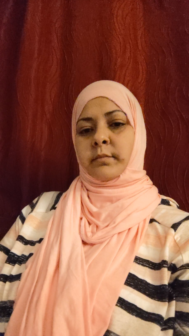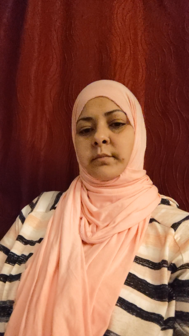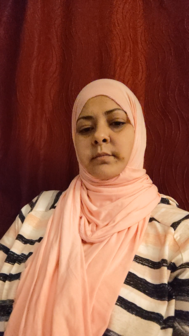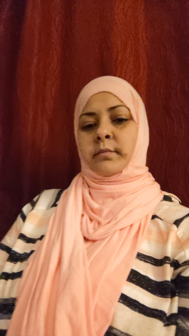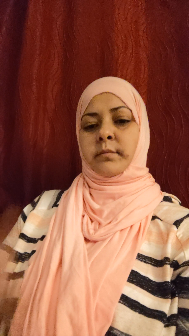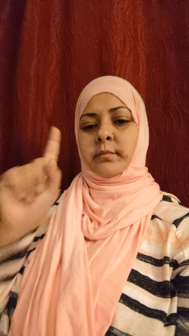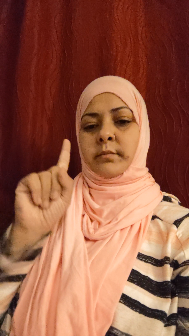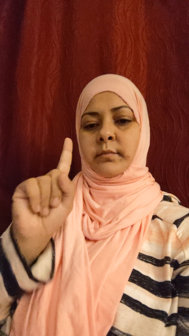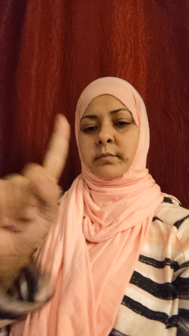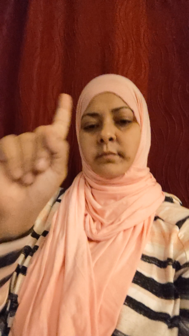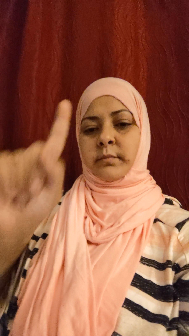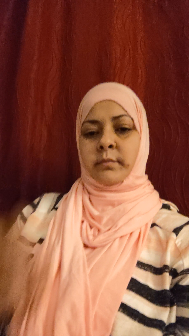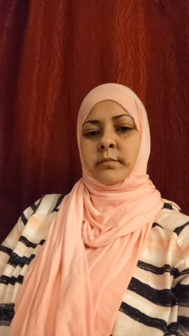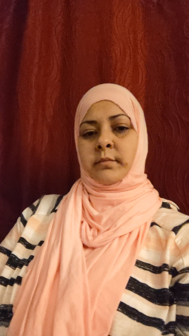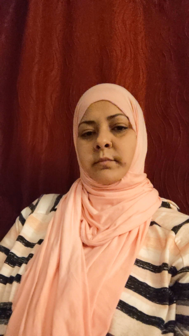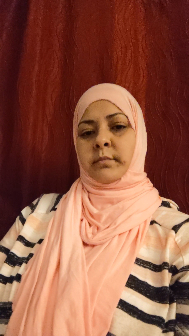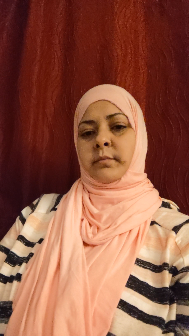bump